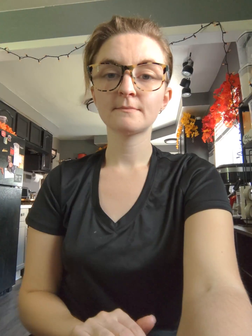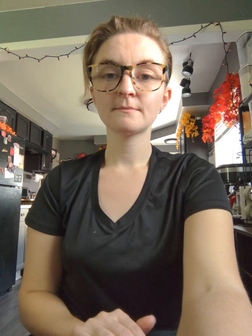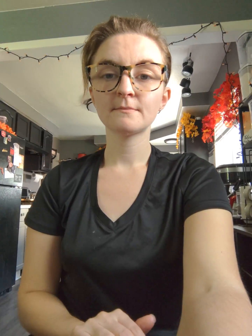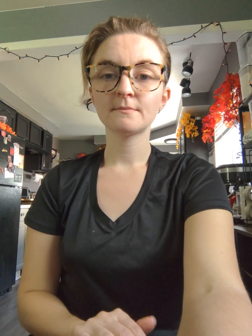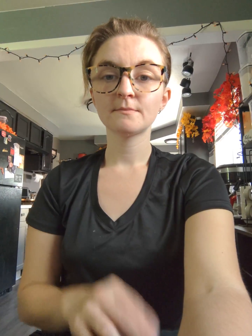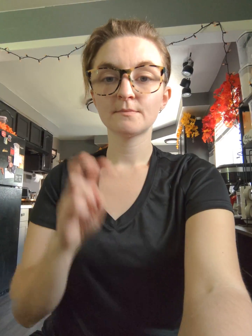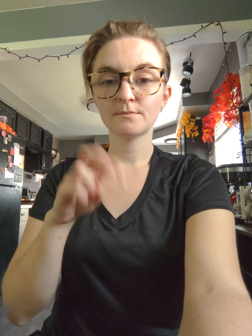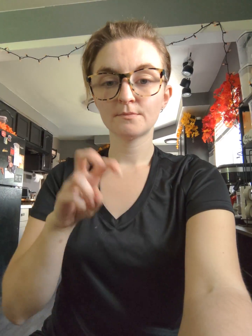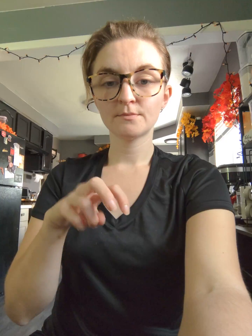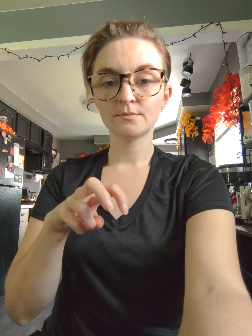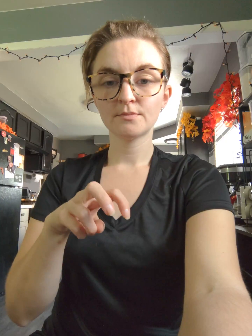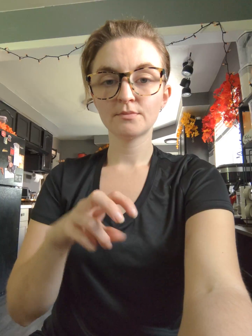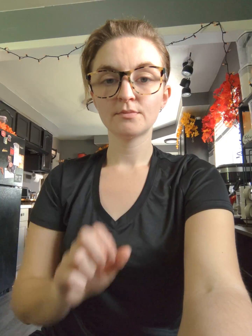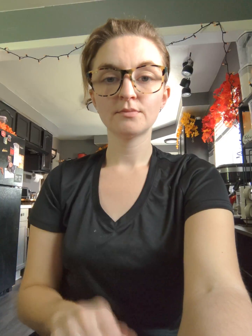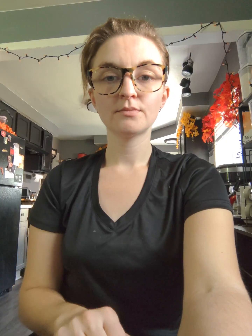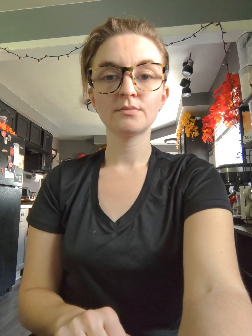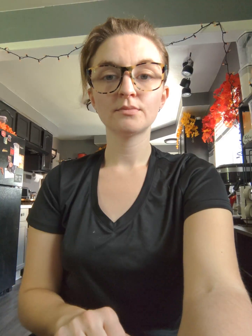potato